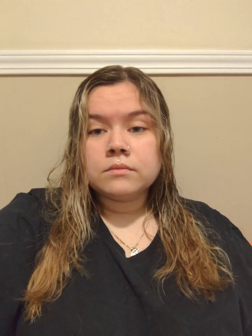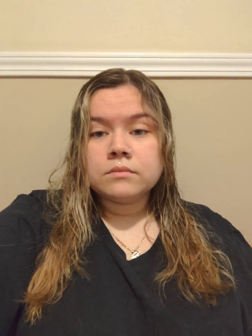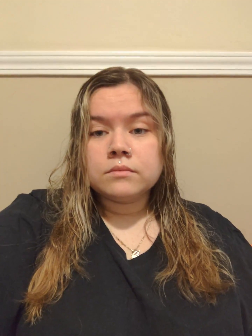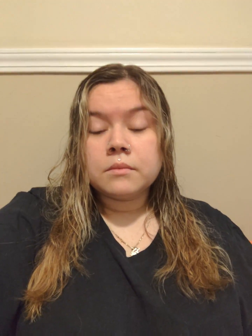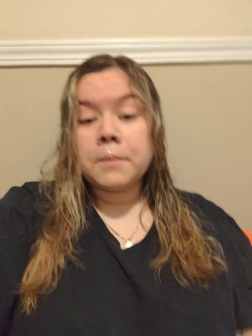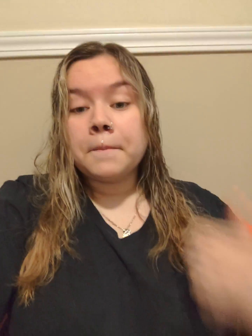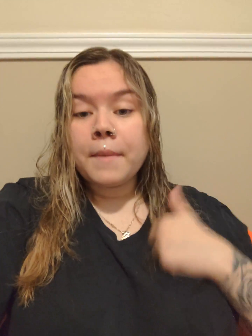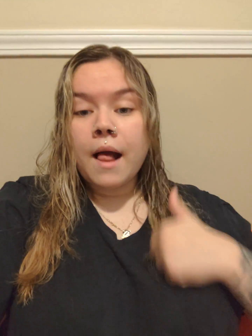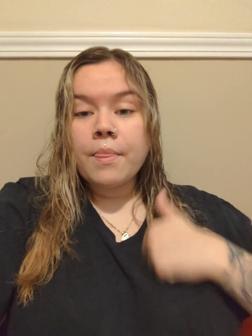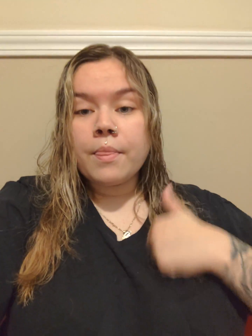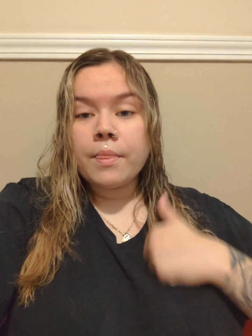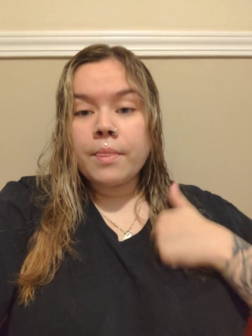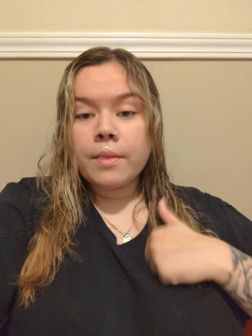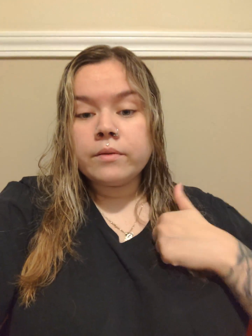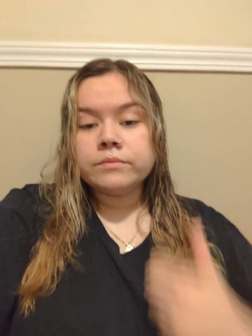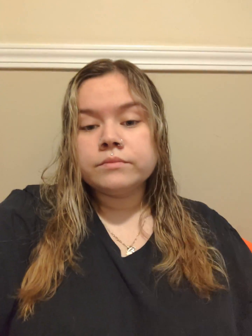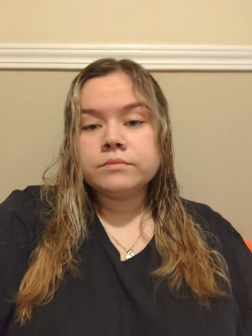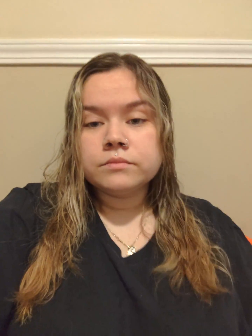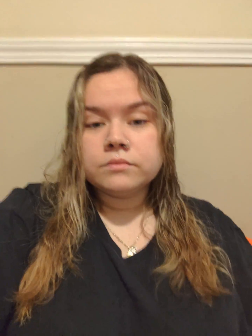bathtub